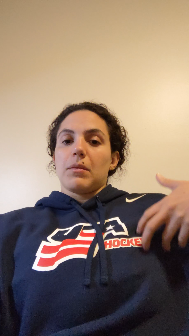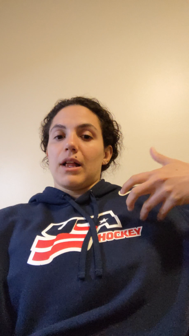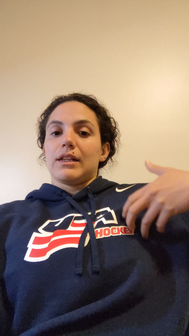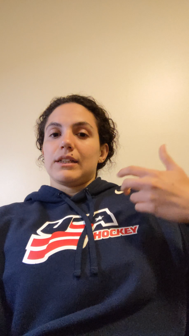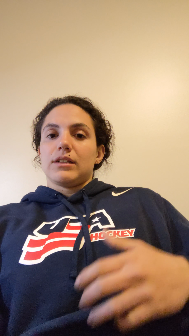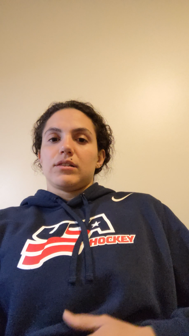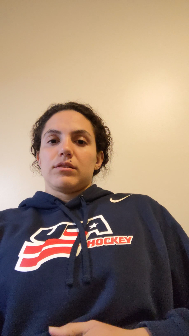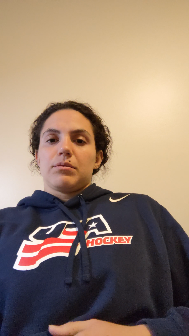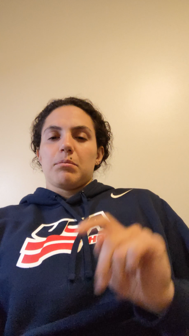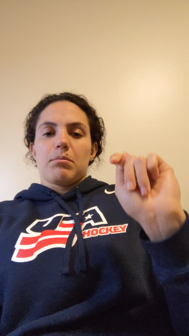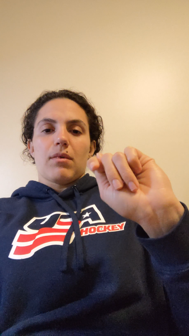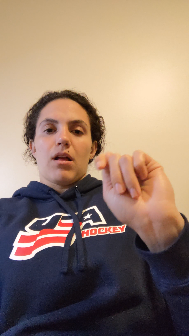bathroom